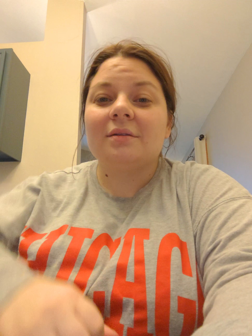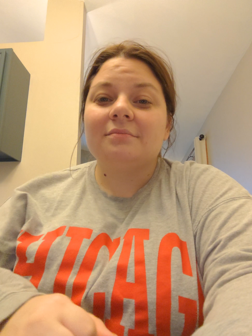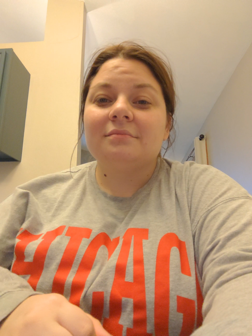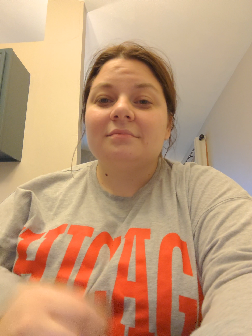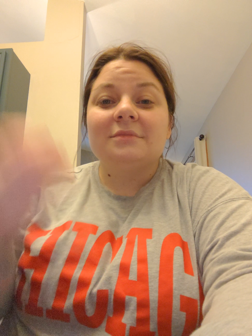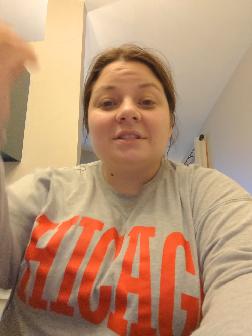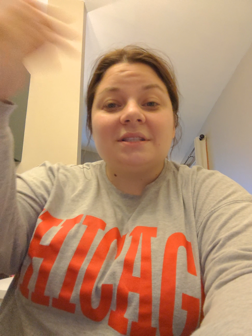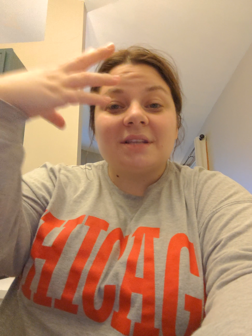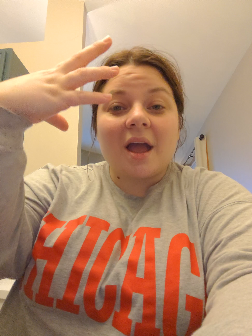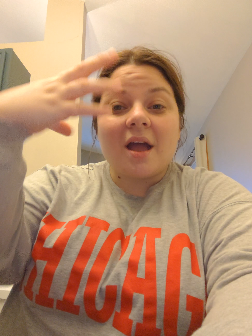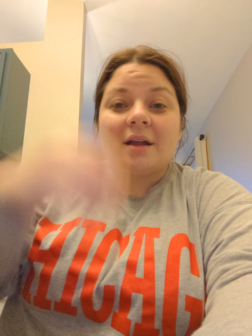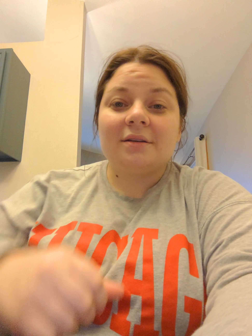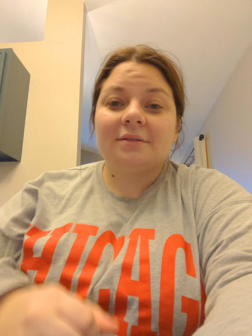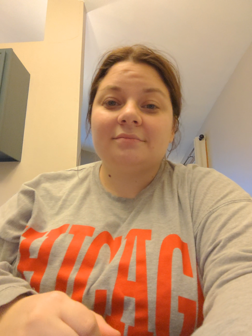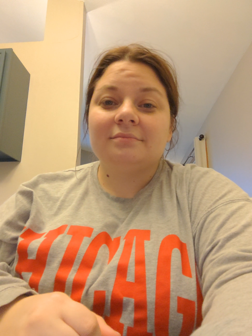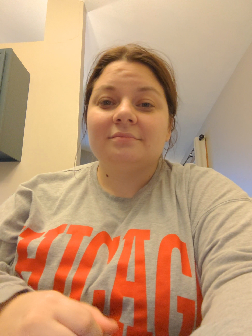sun